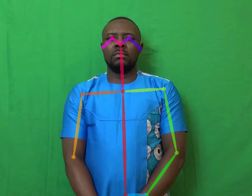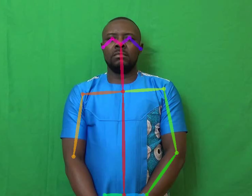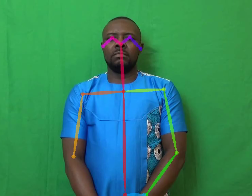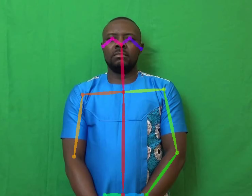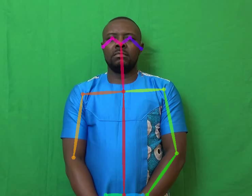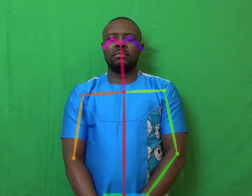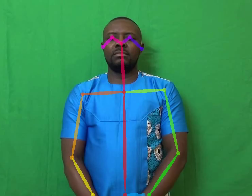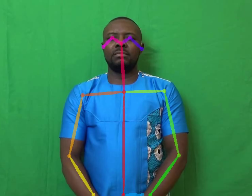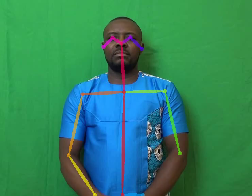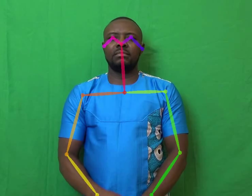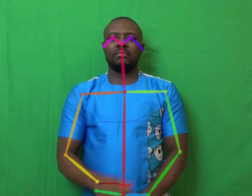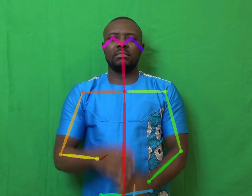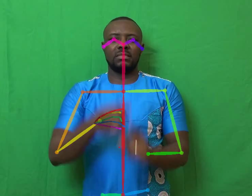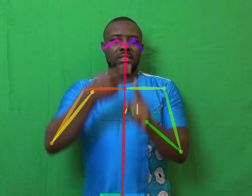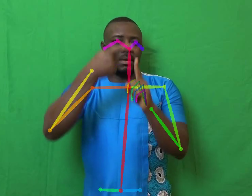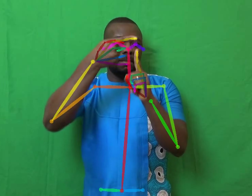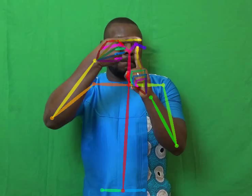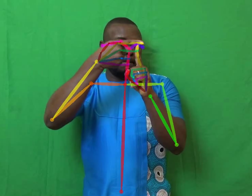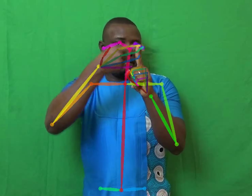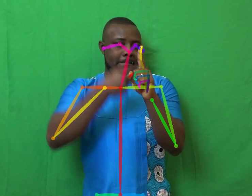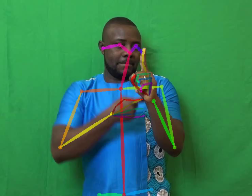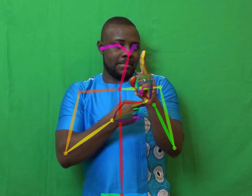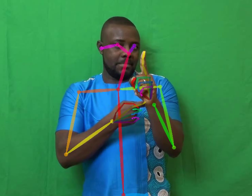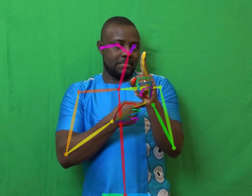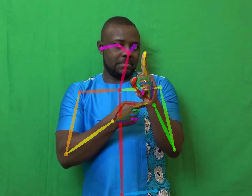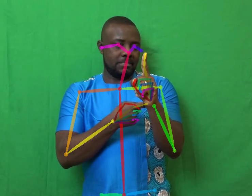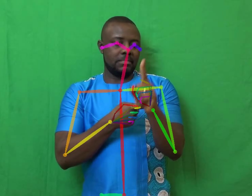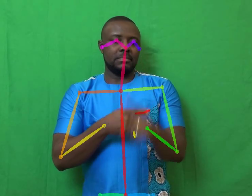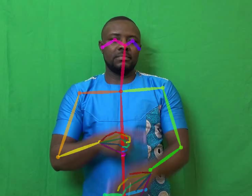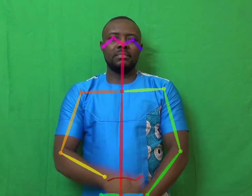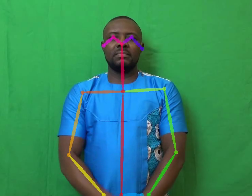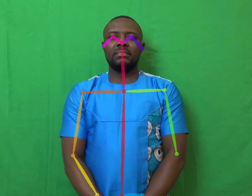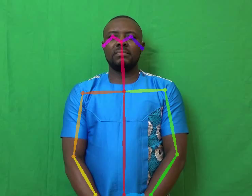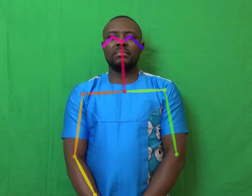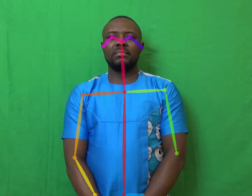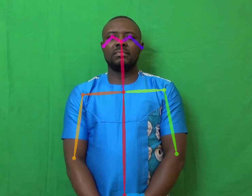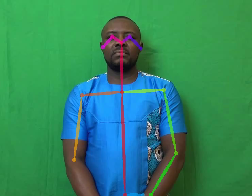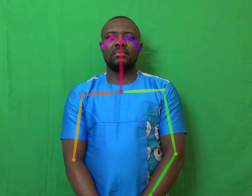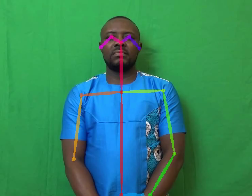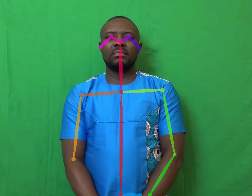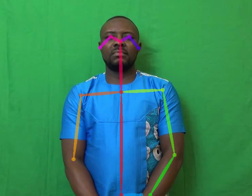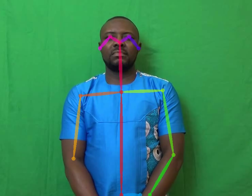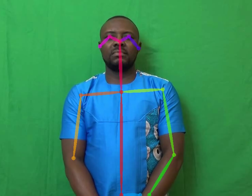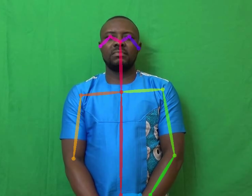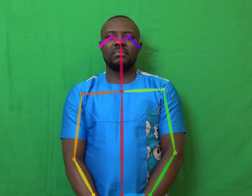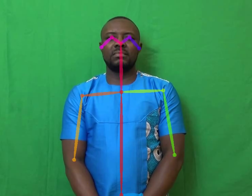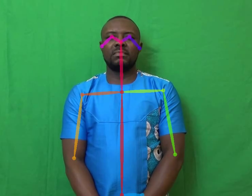month